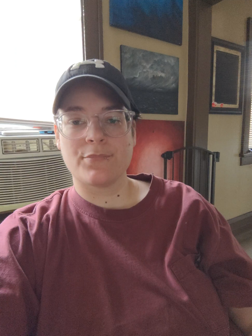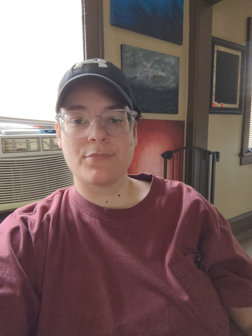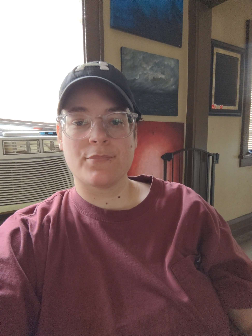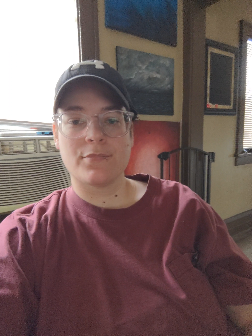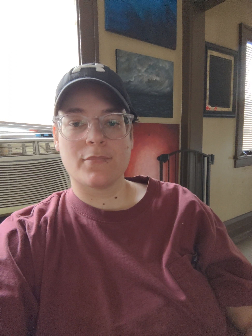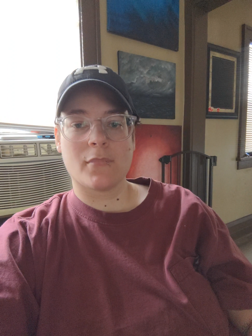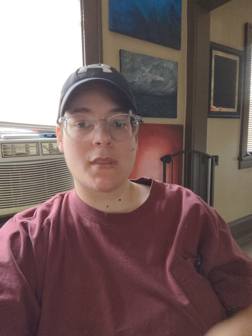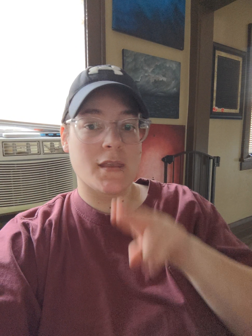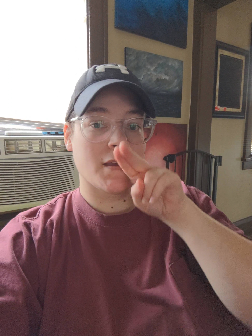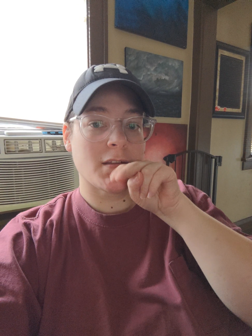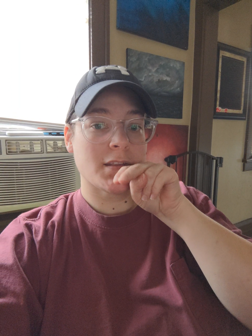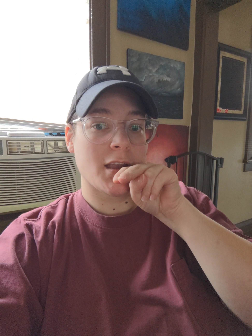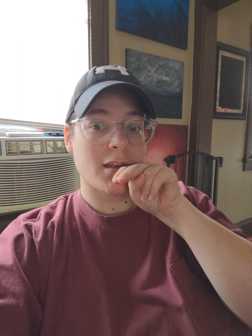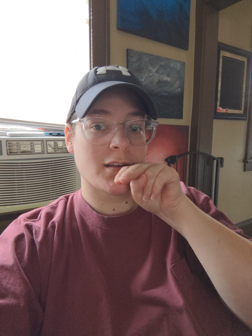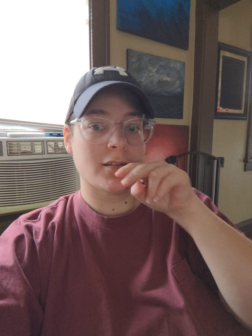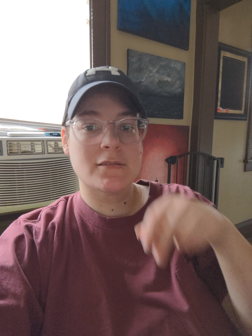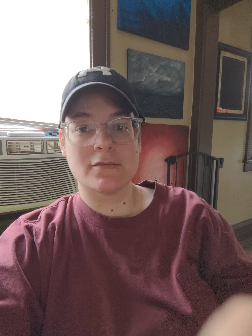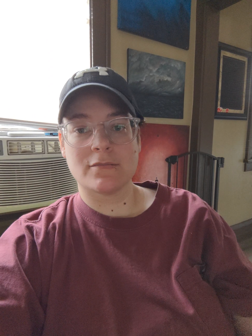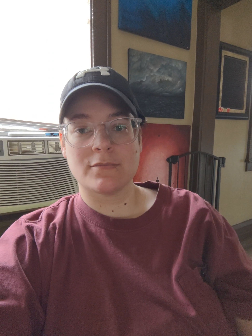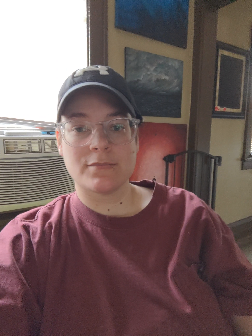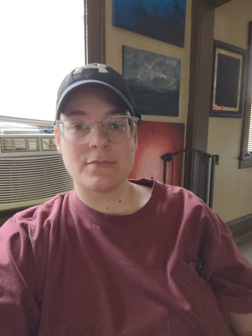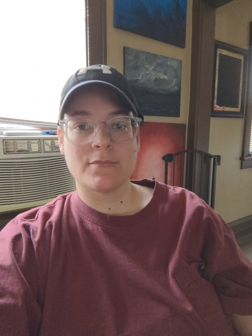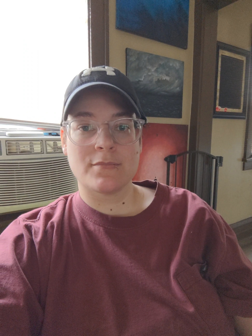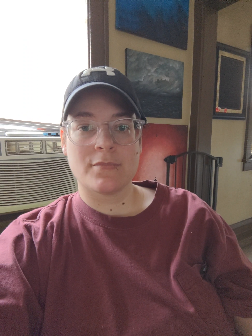tongue